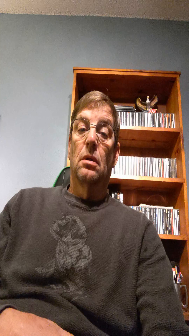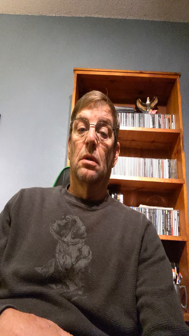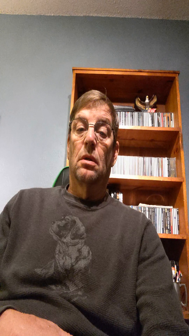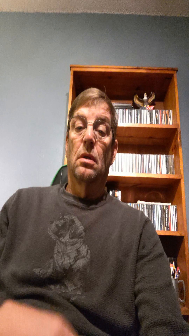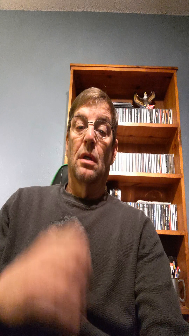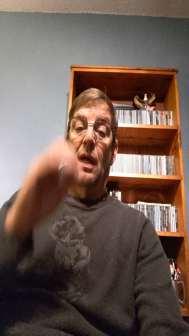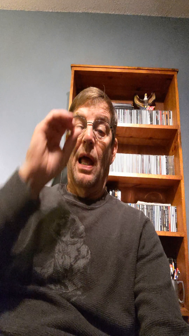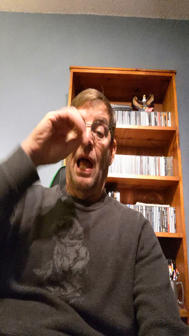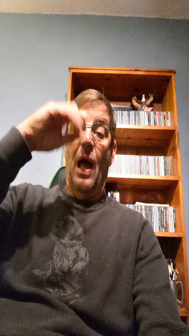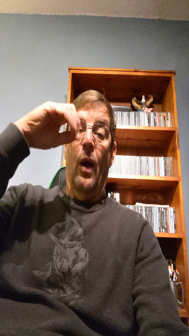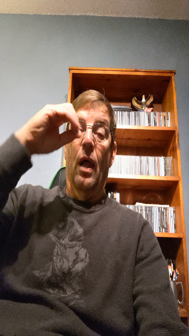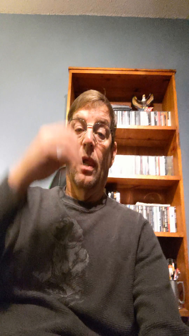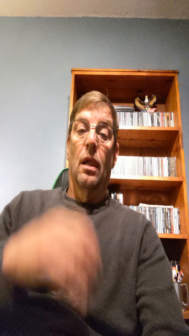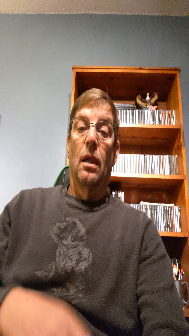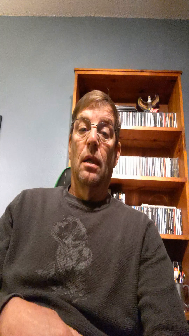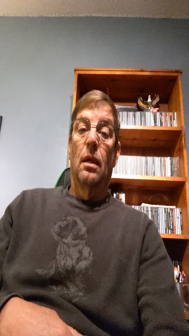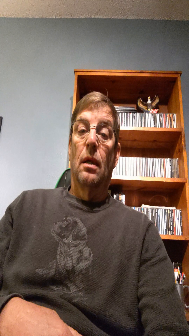owl